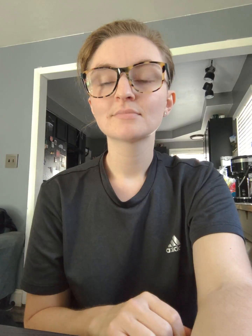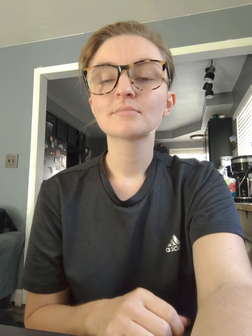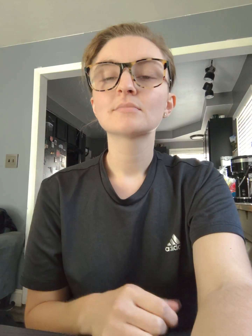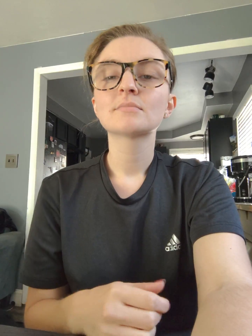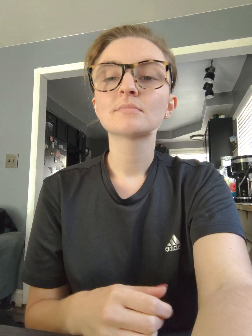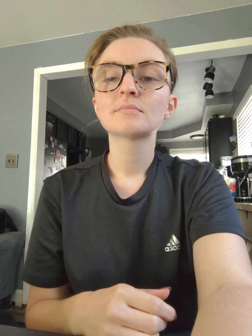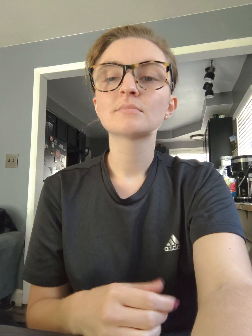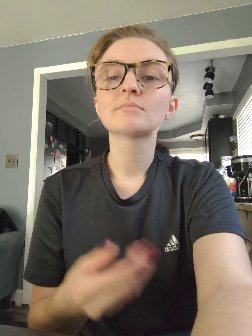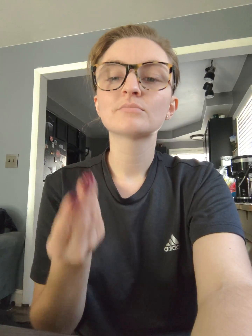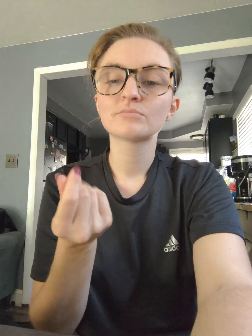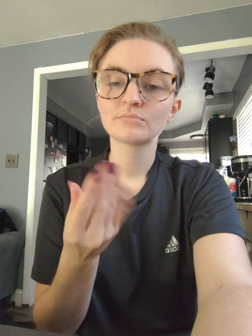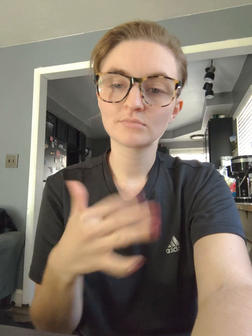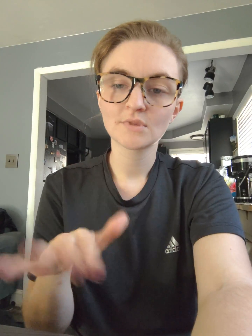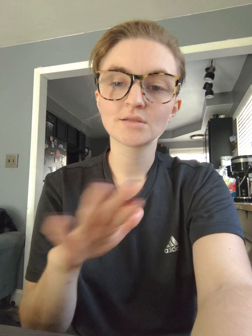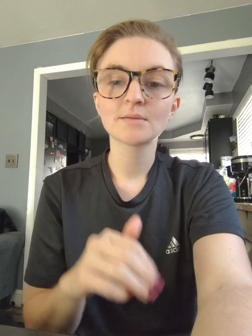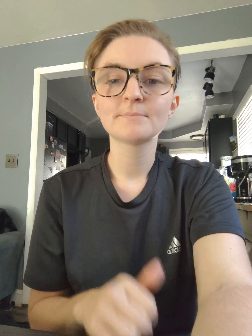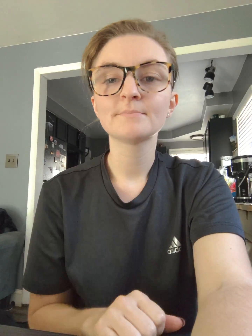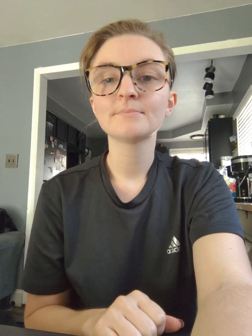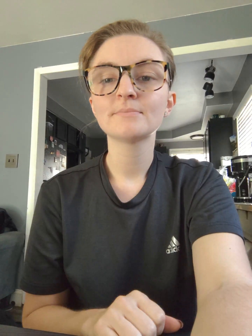garden